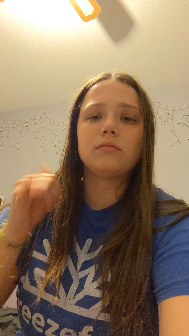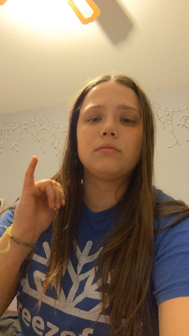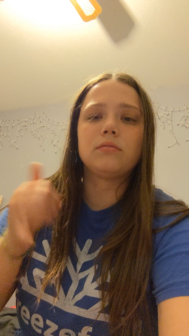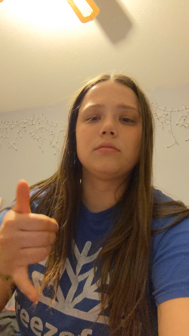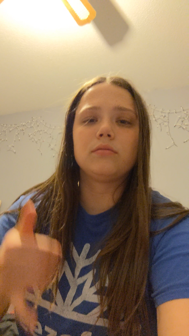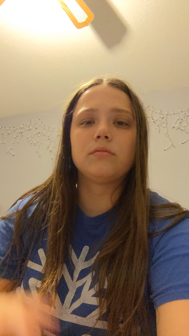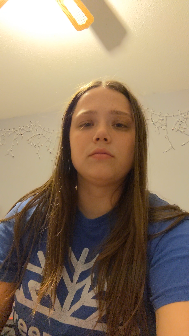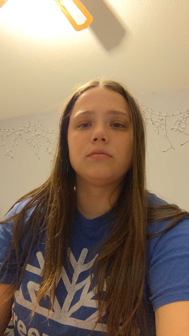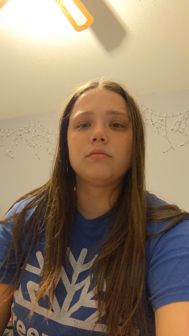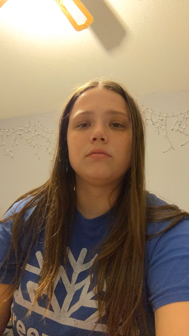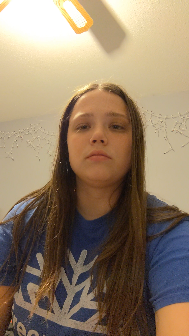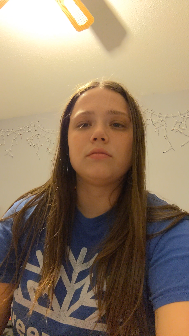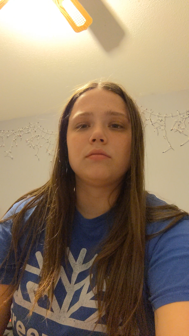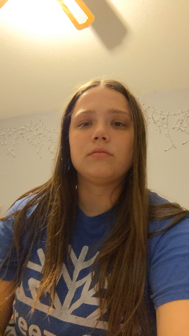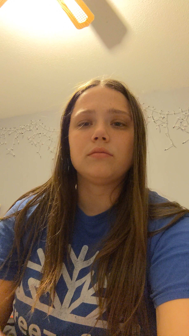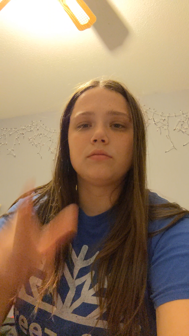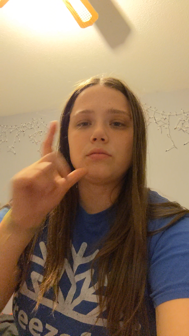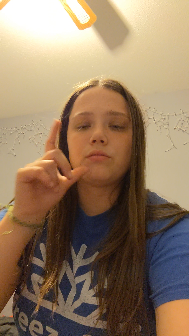lunch